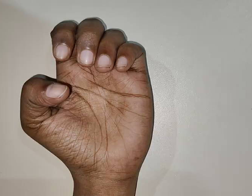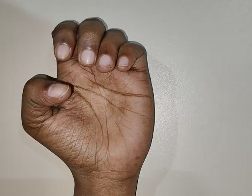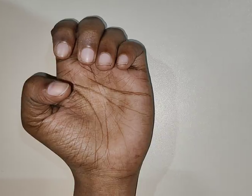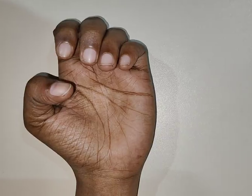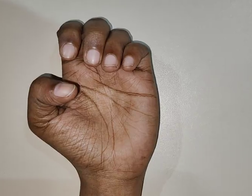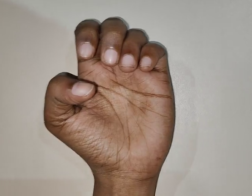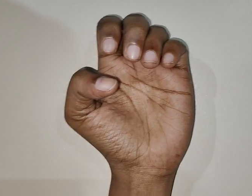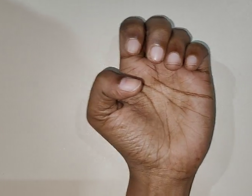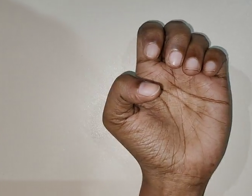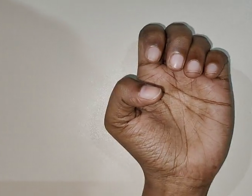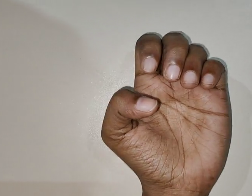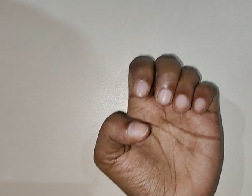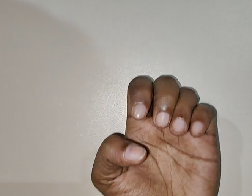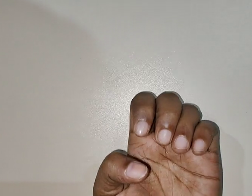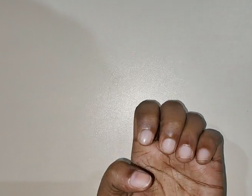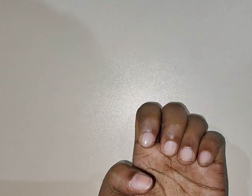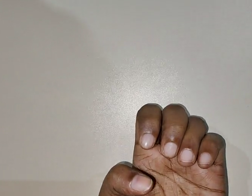ഈ